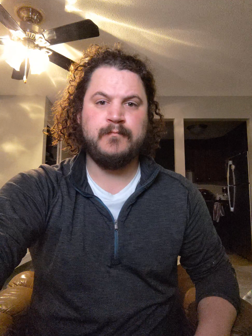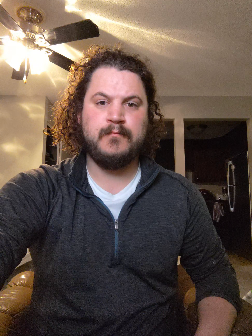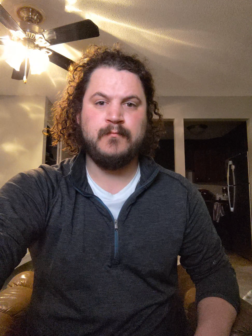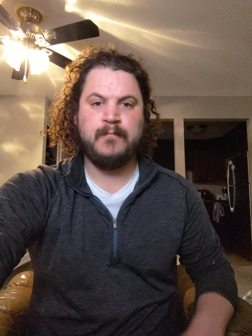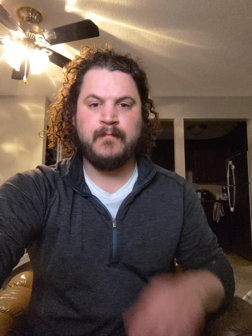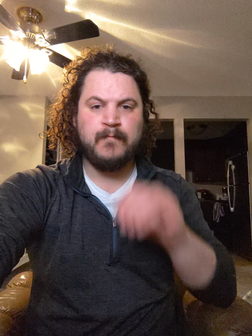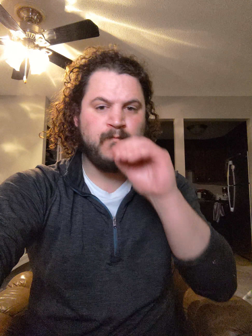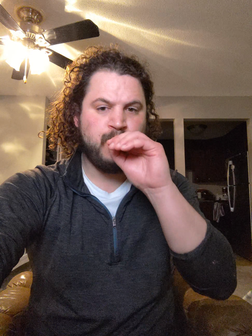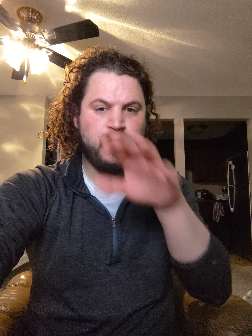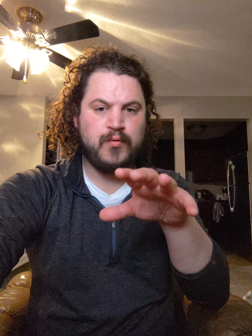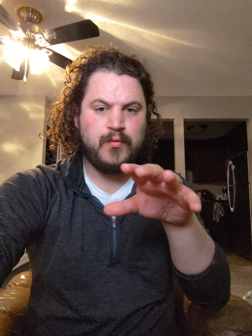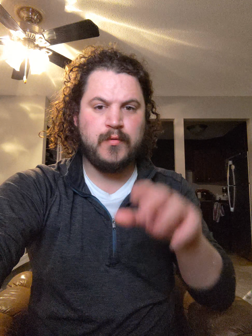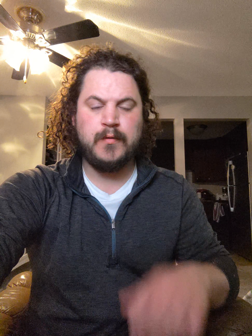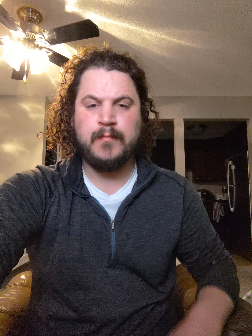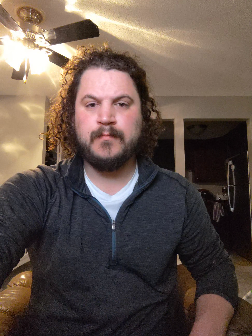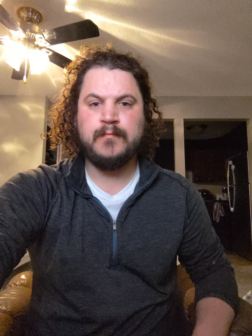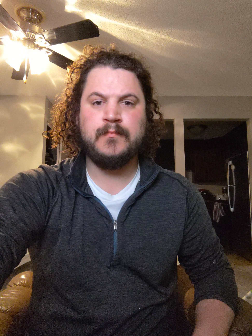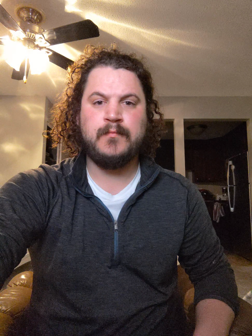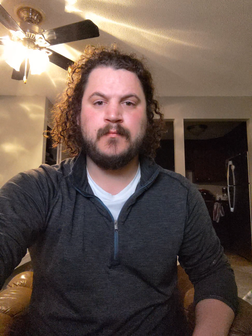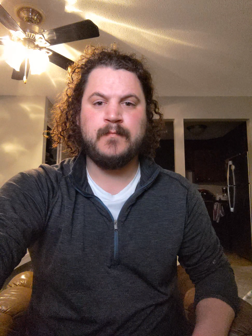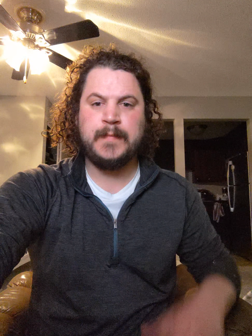blow